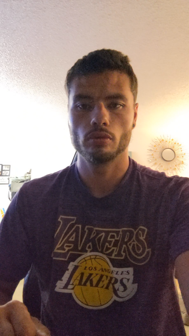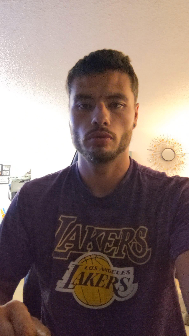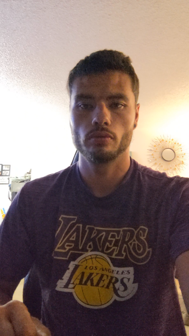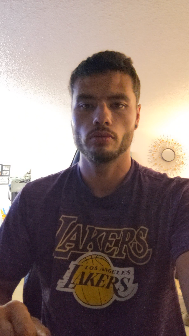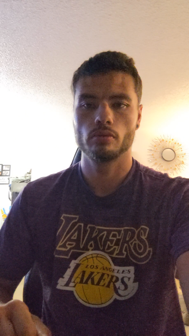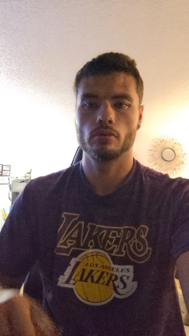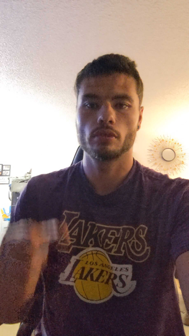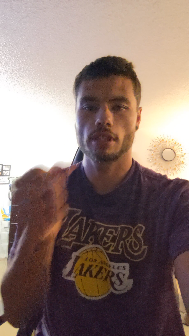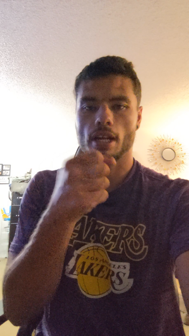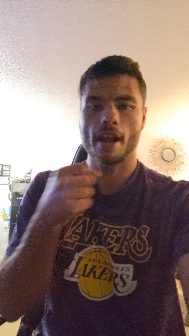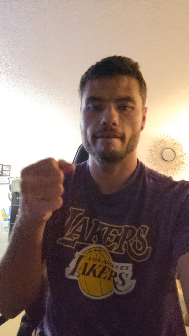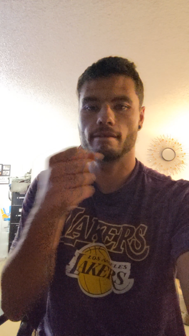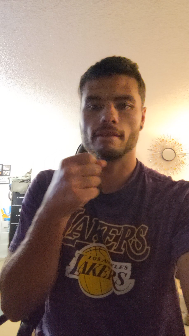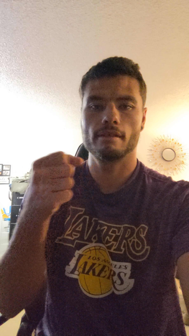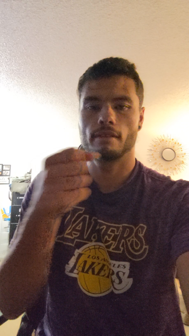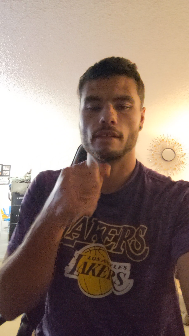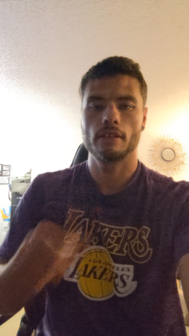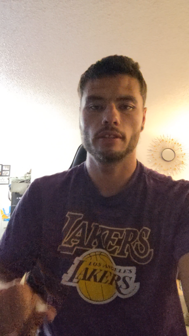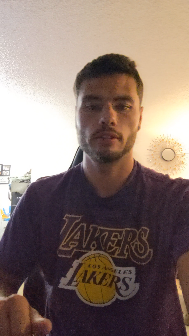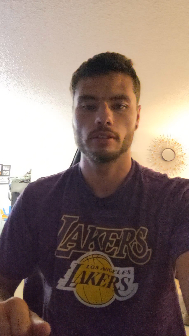coffee